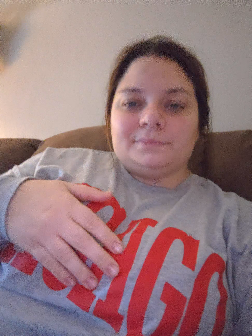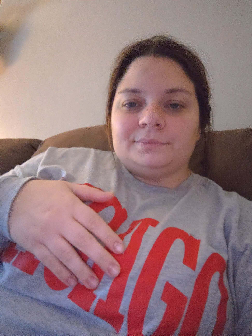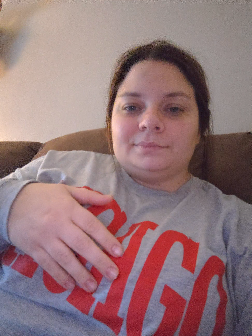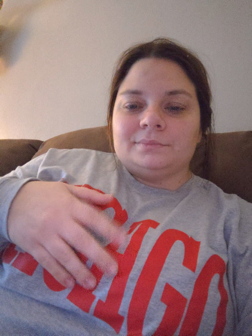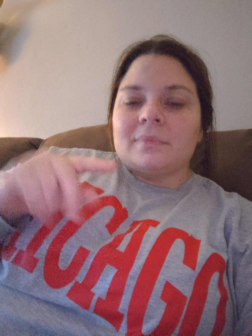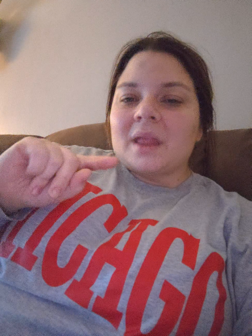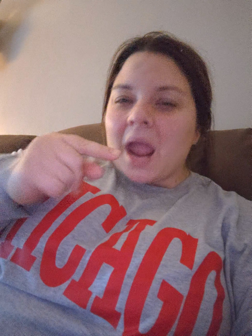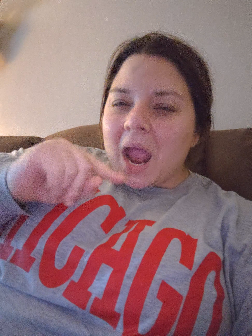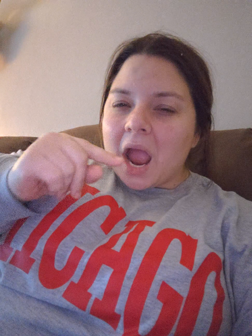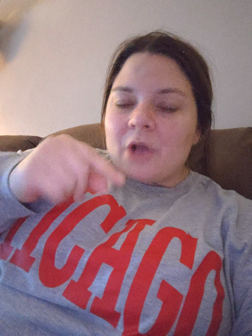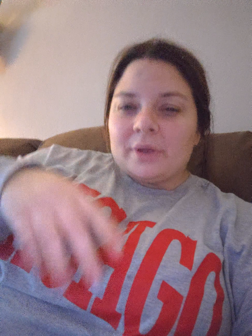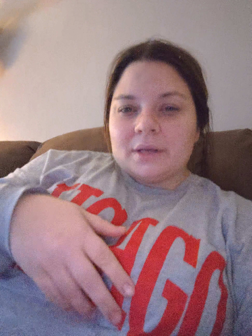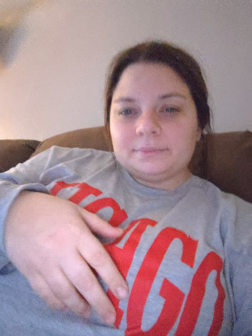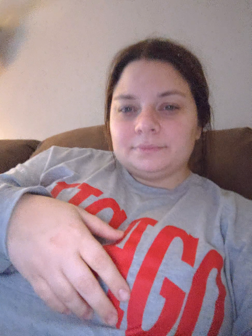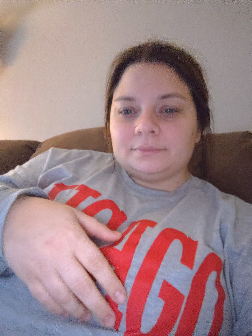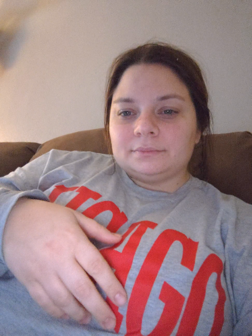owie